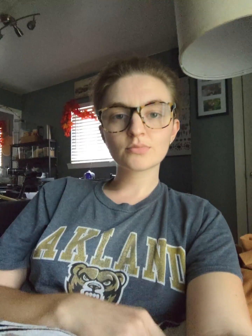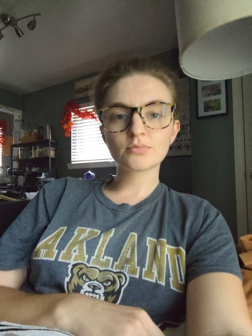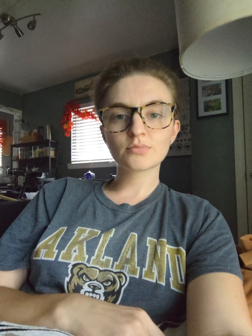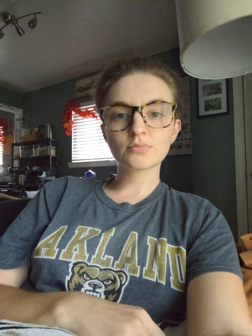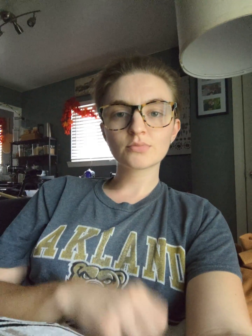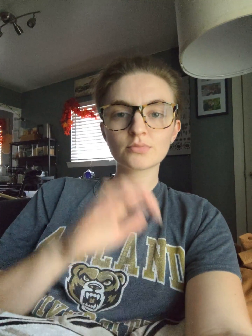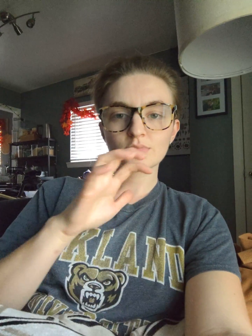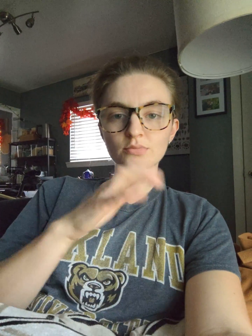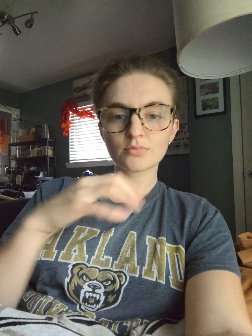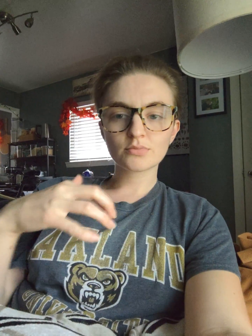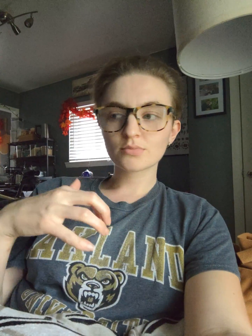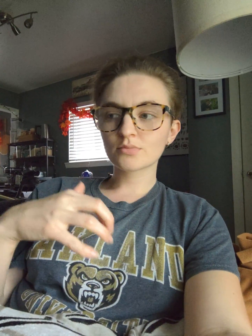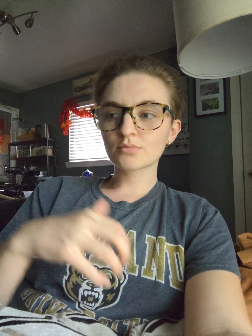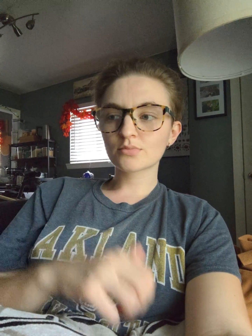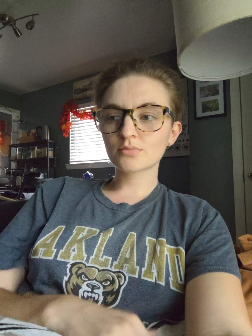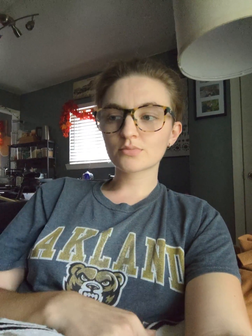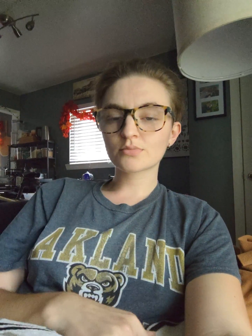grapes